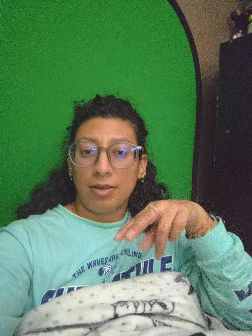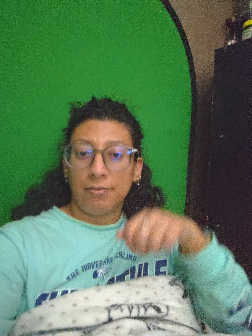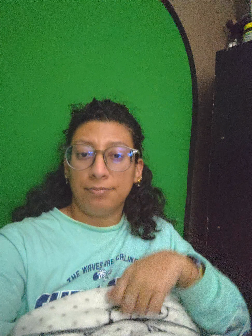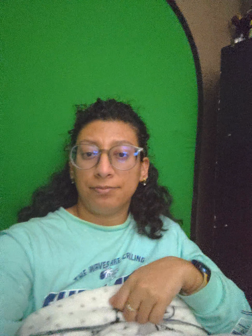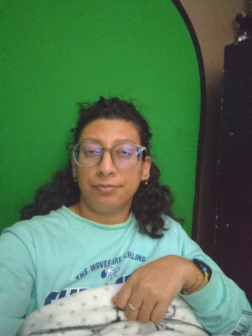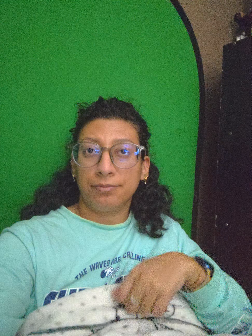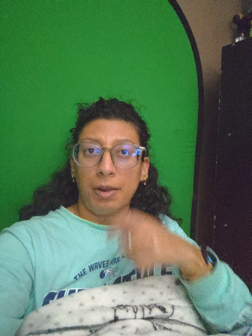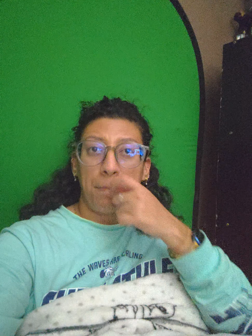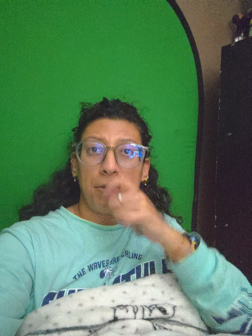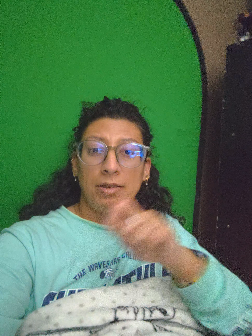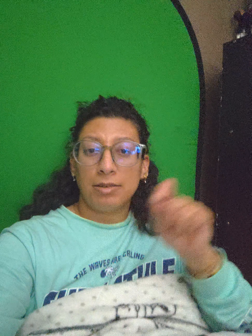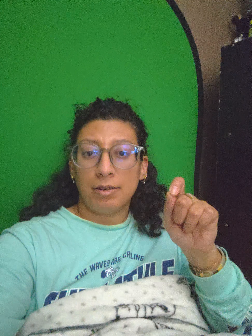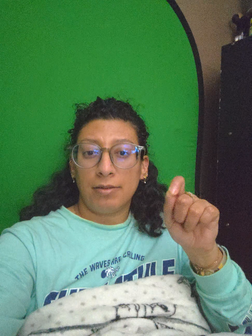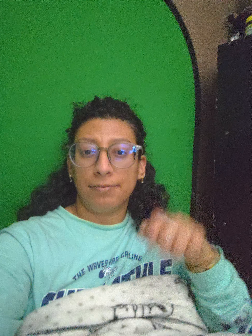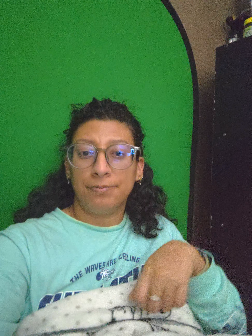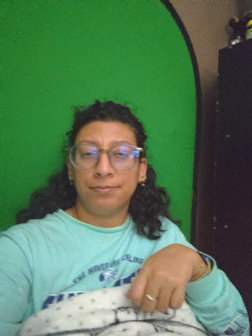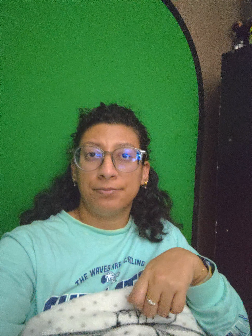pencil